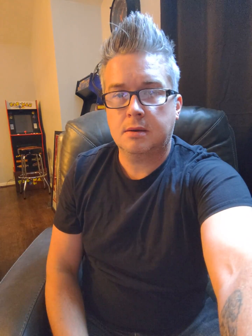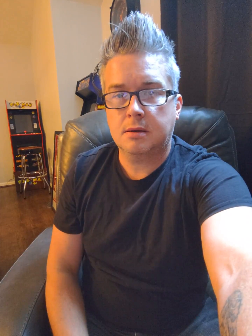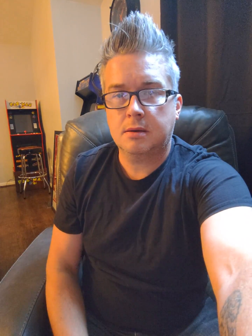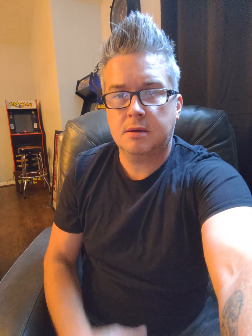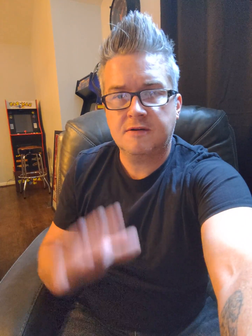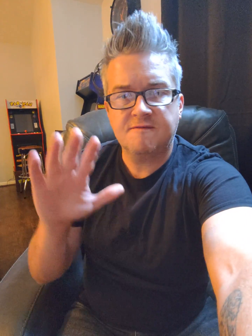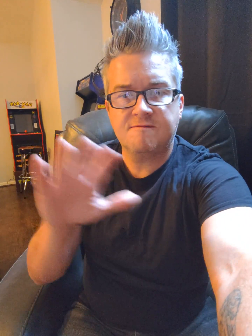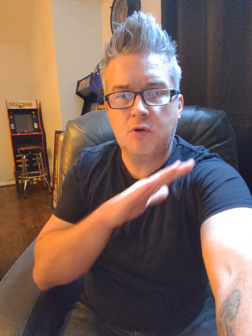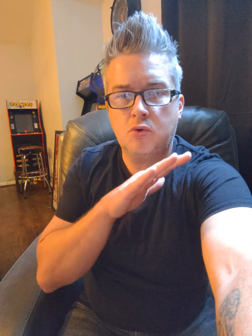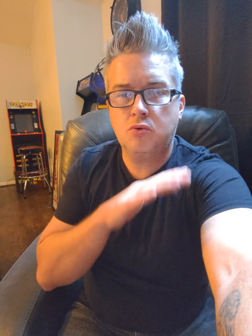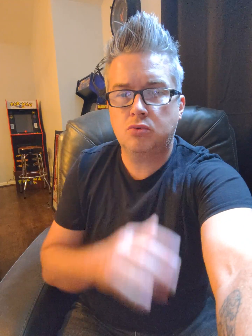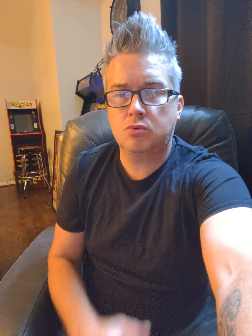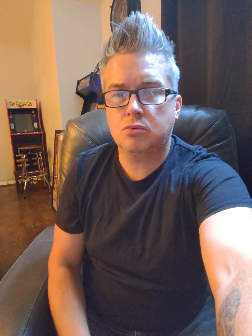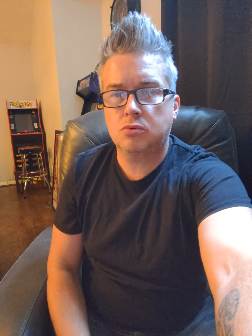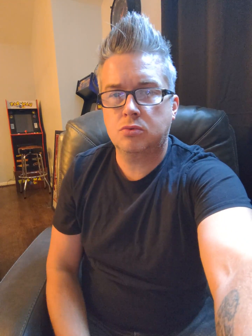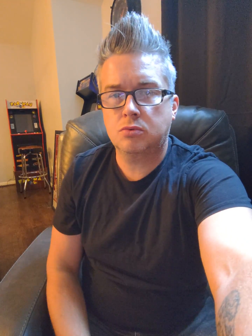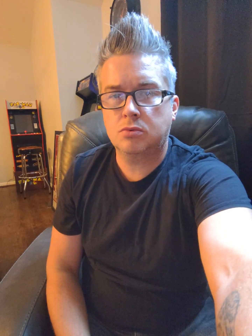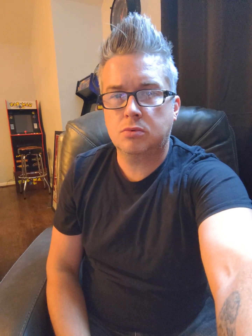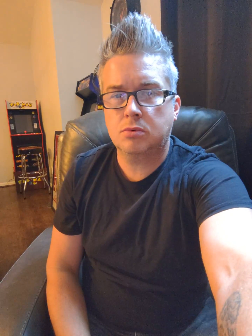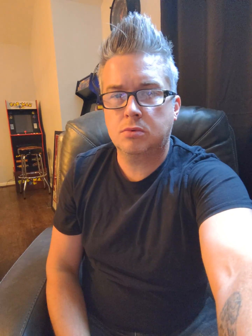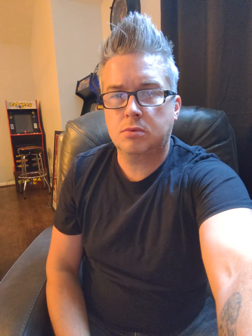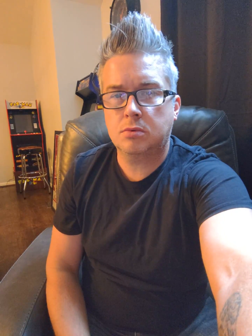full